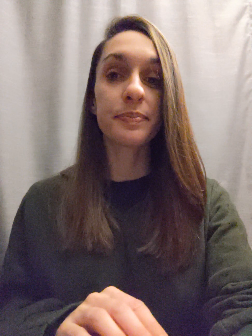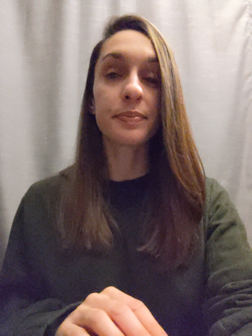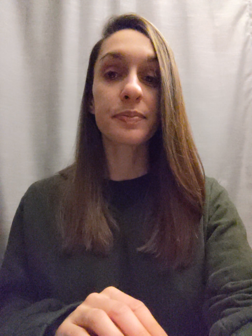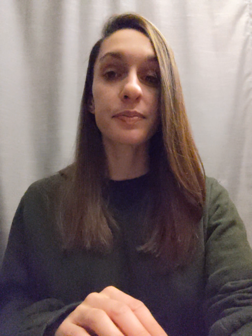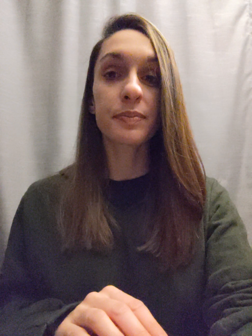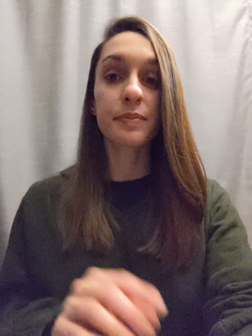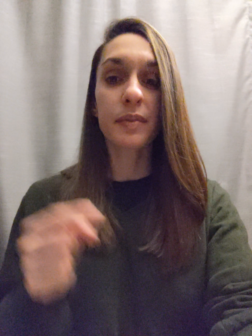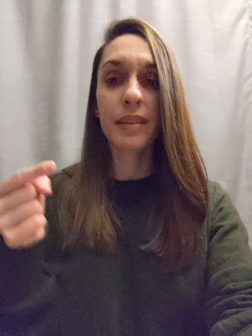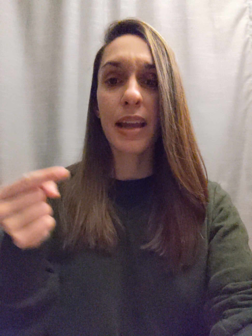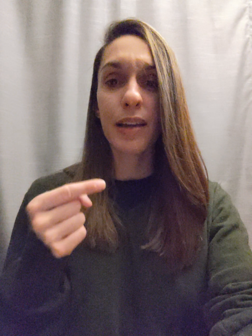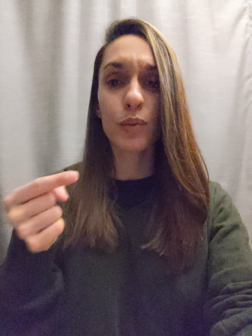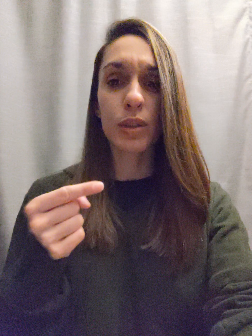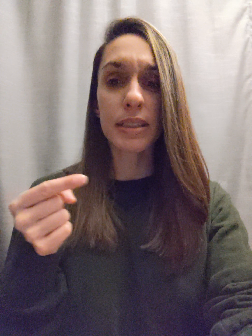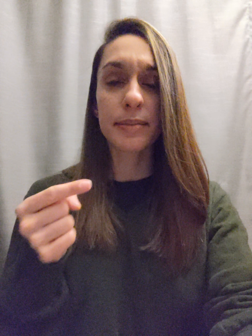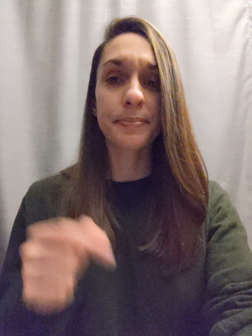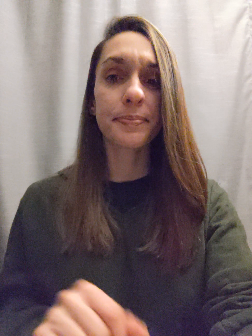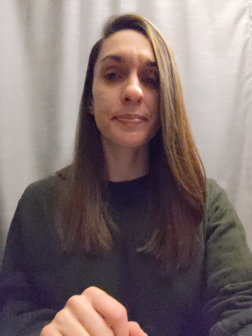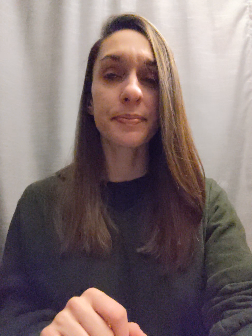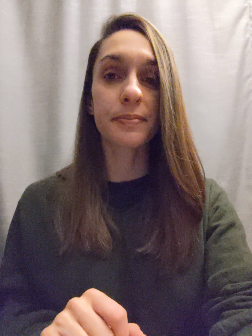owie